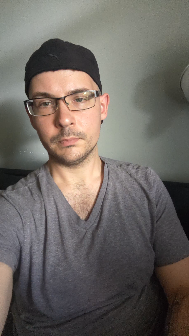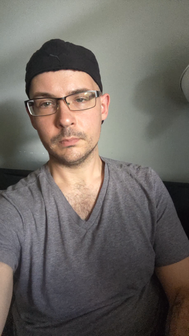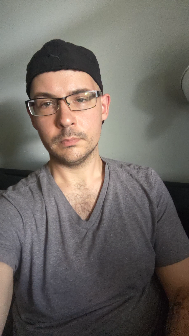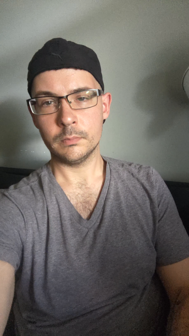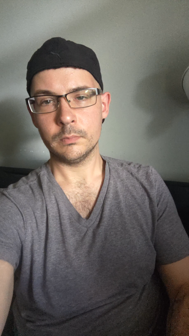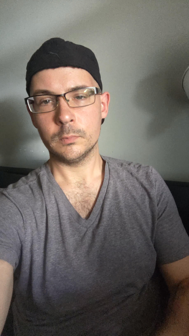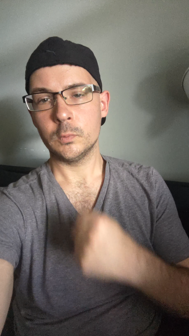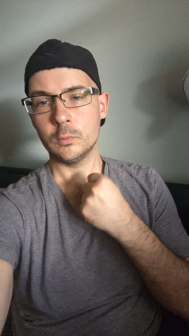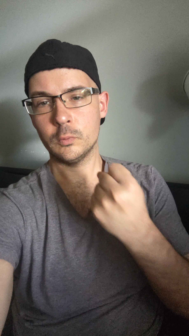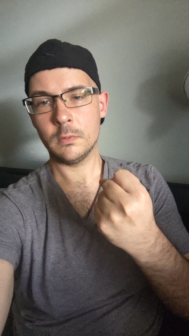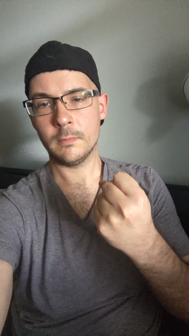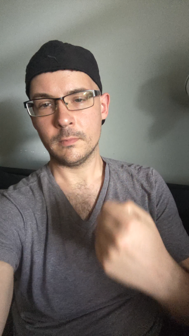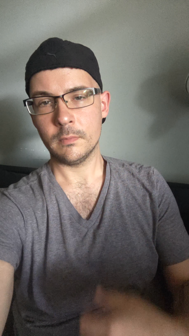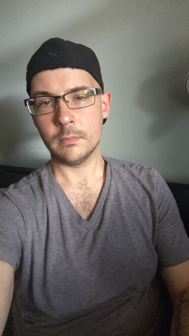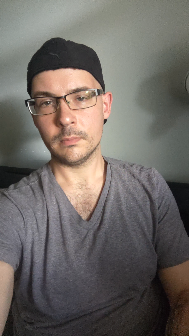drive